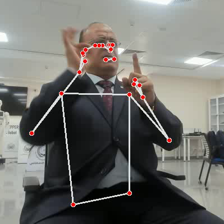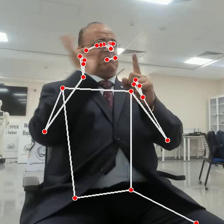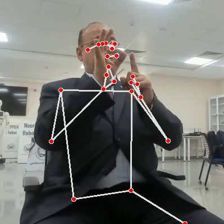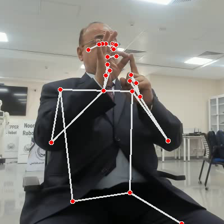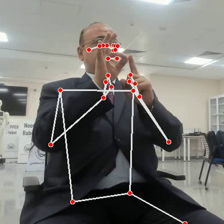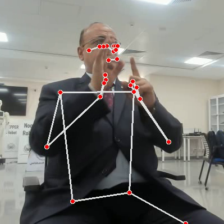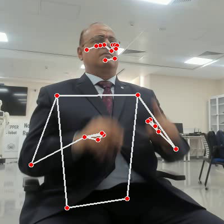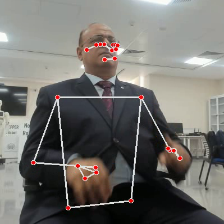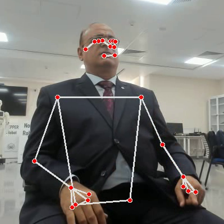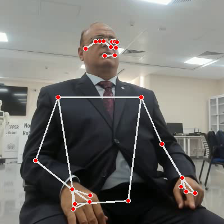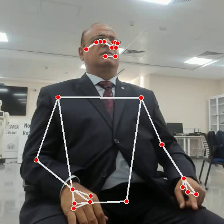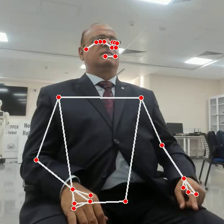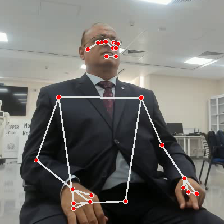yshtm